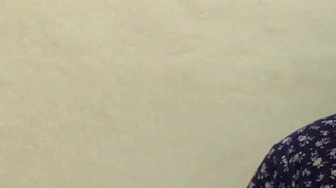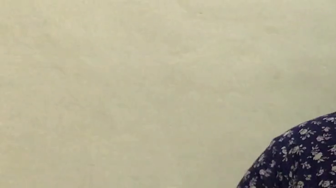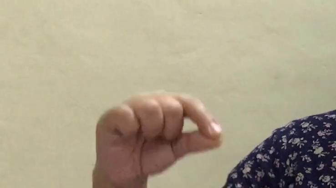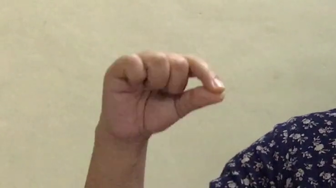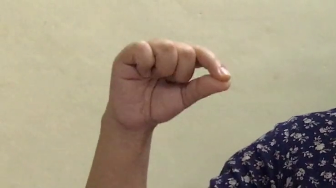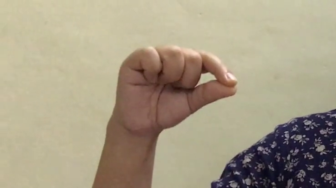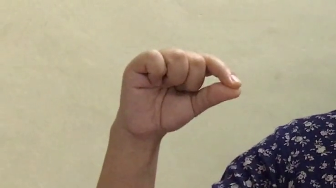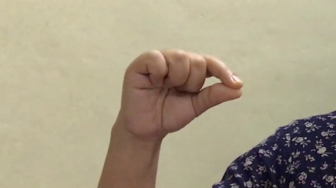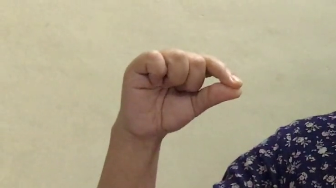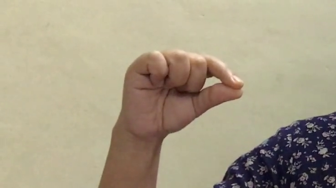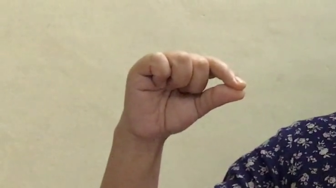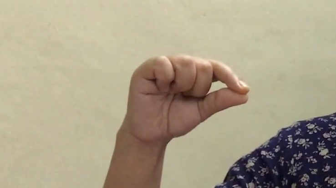क्ष